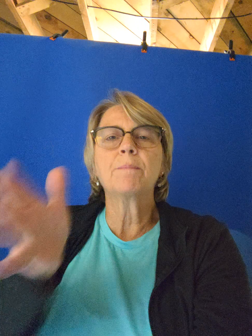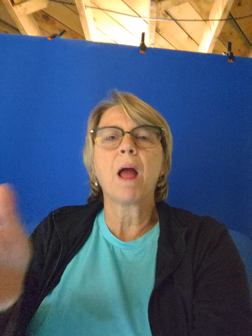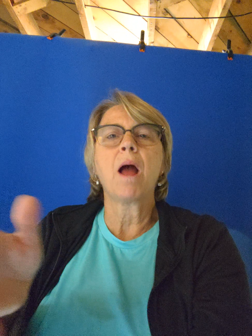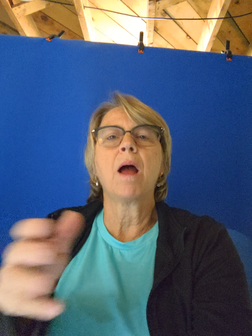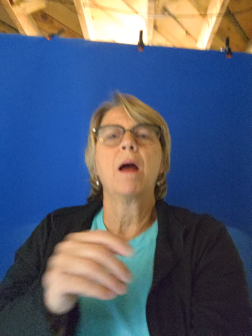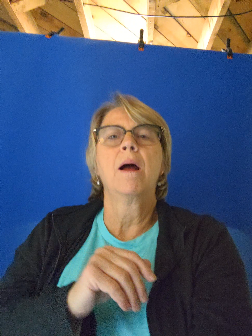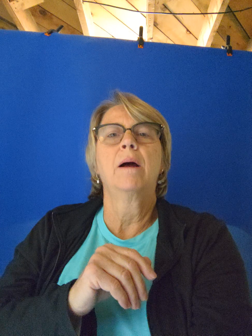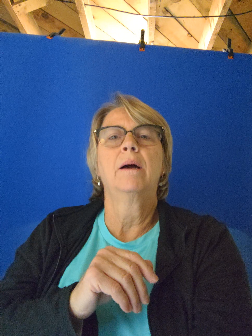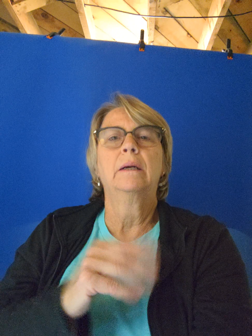grandma